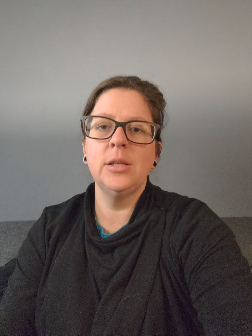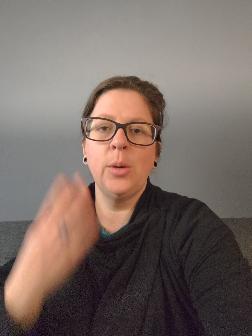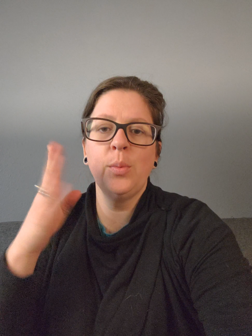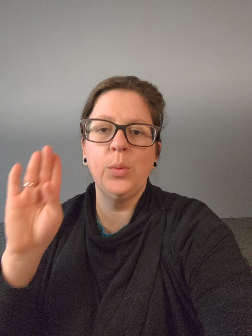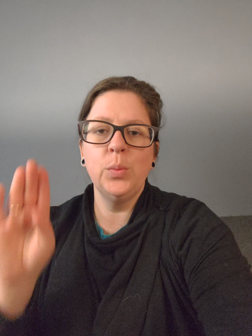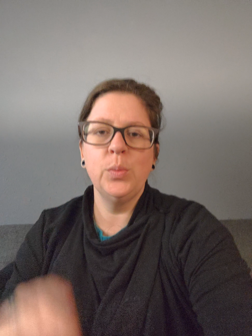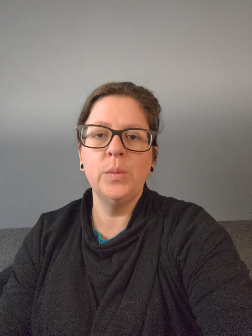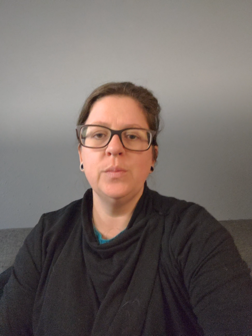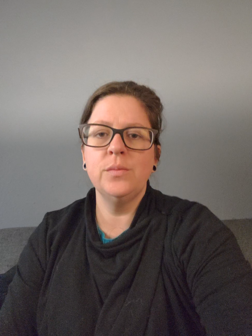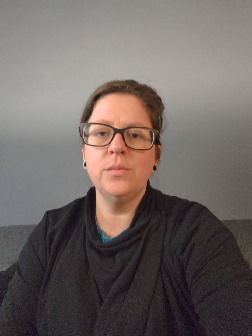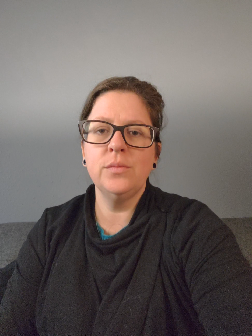blue